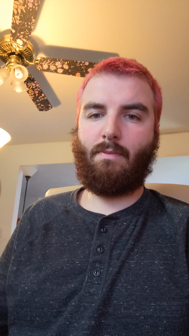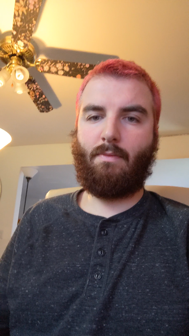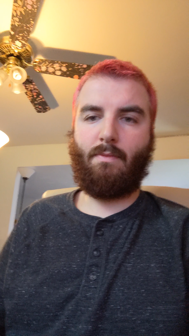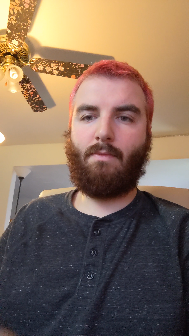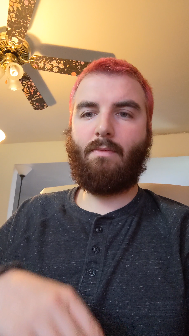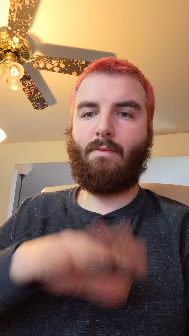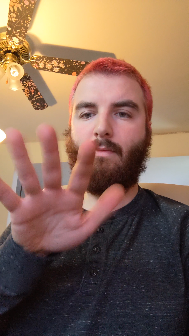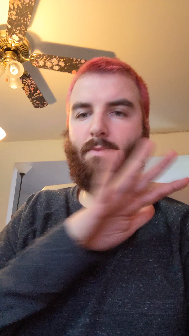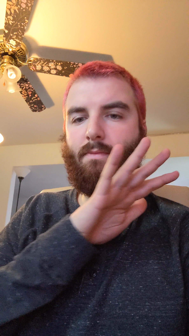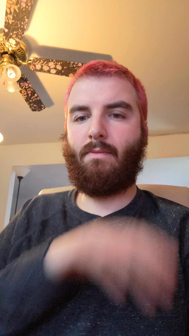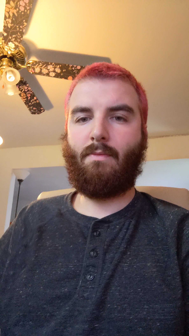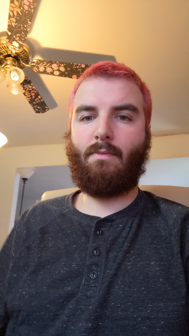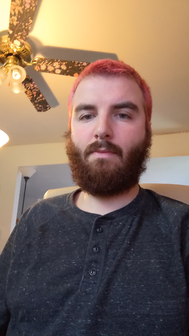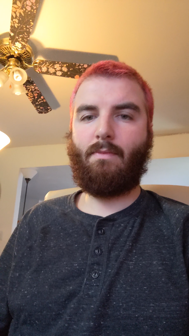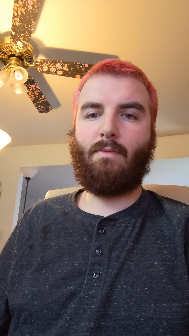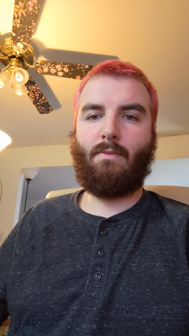full